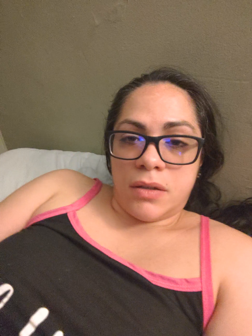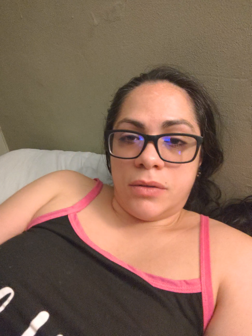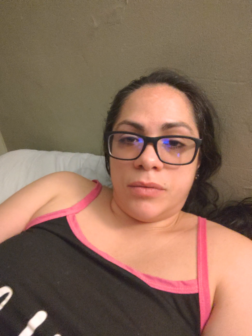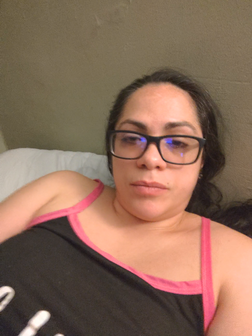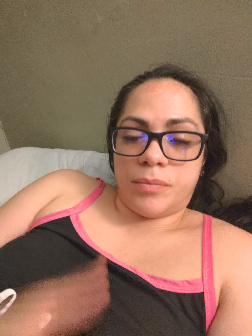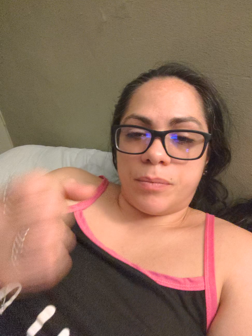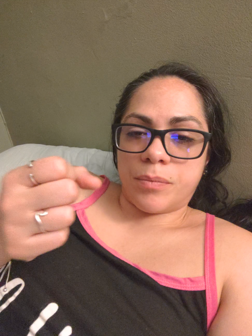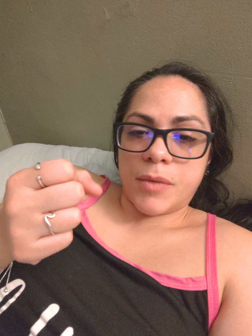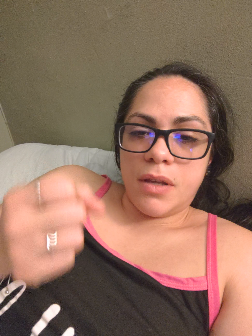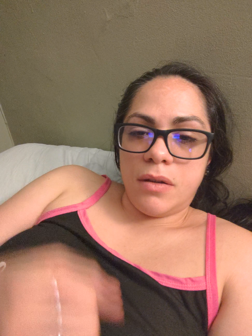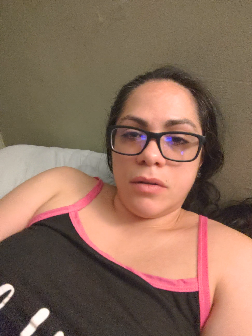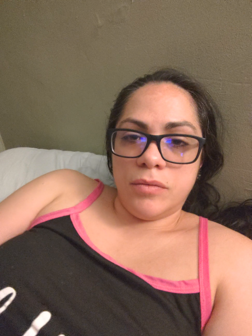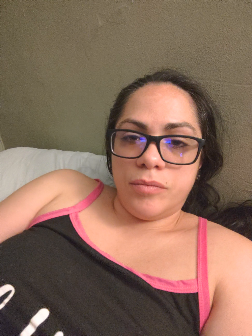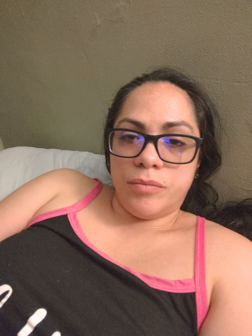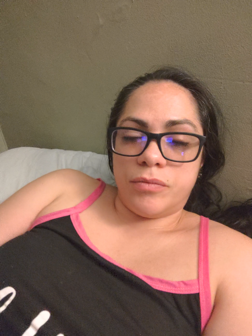milk